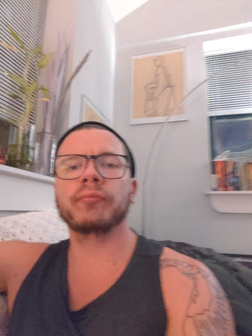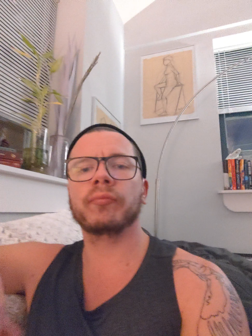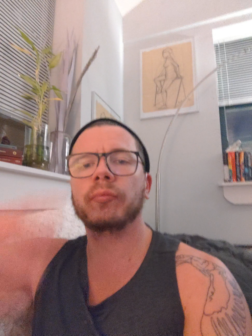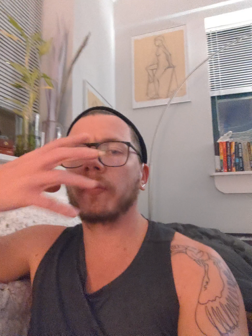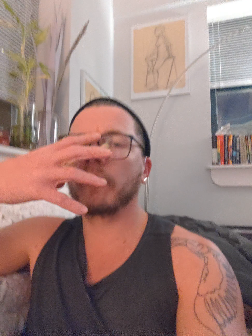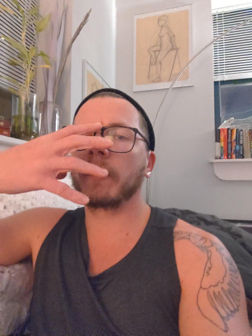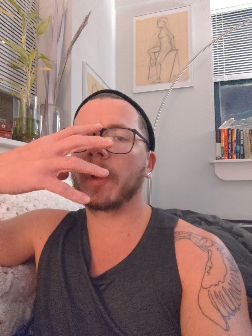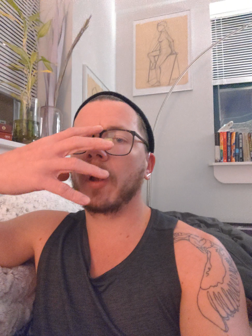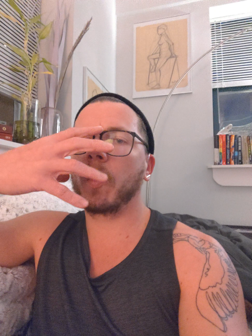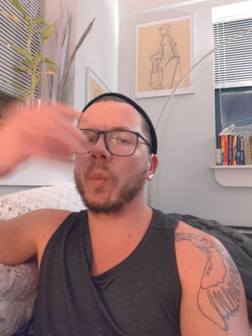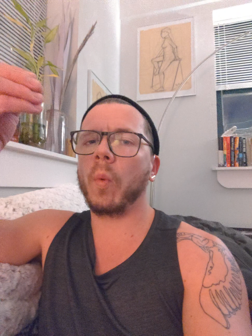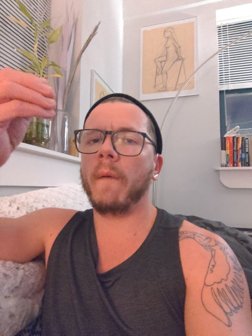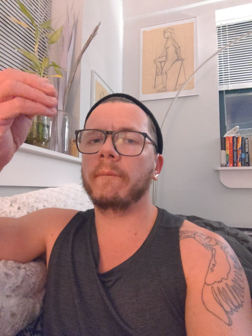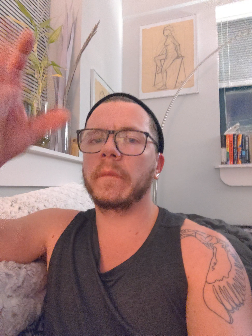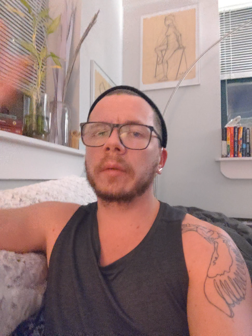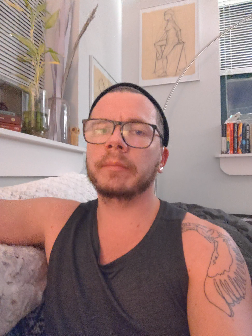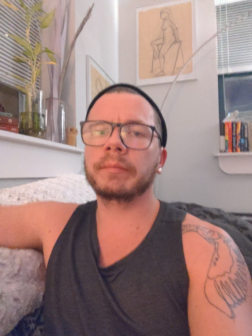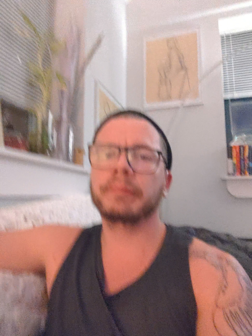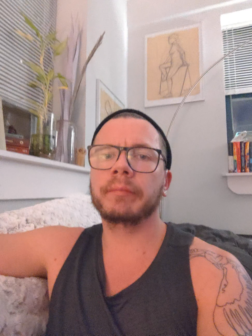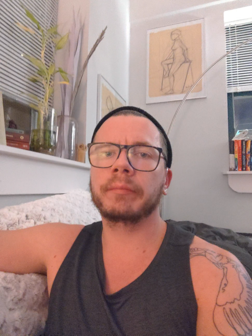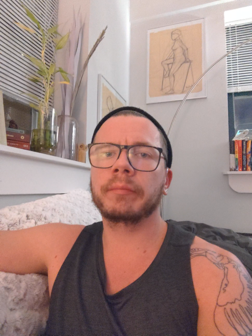wolf